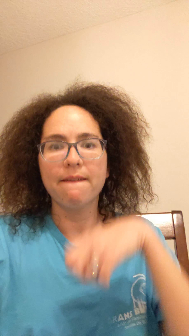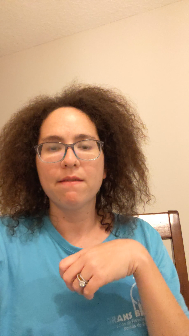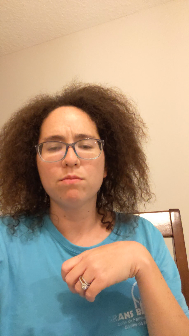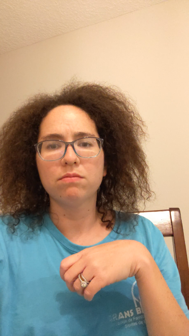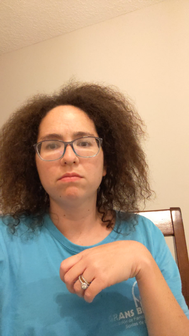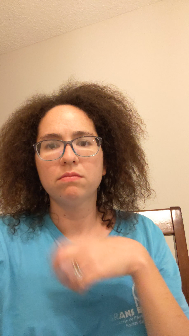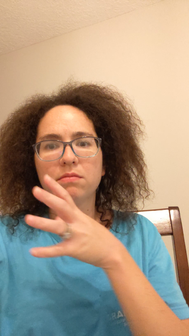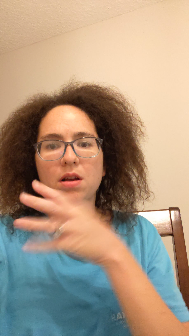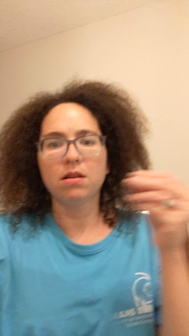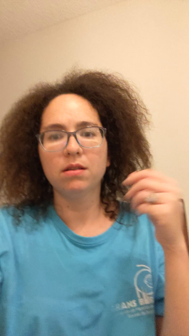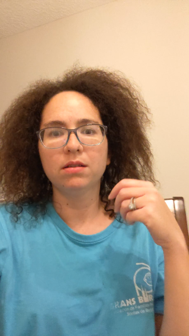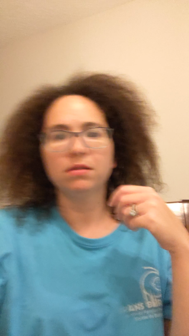and